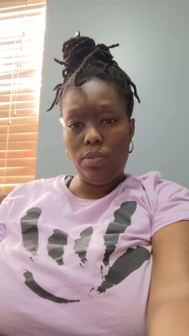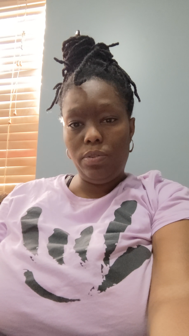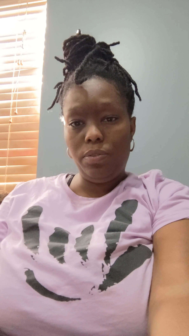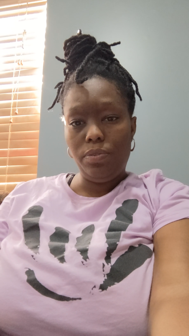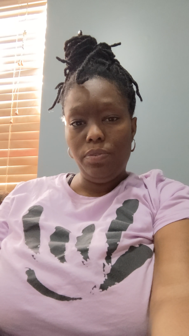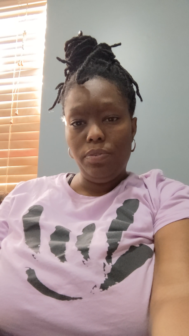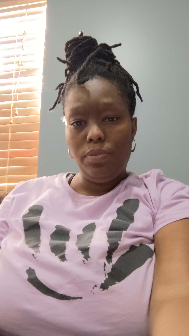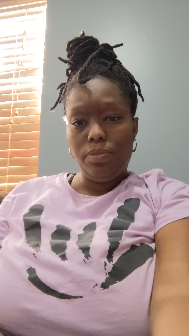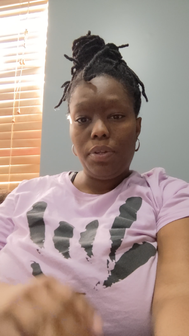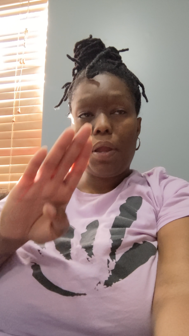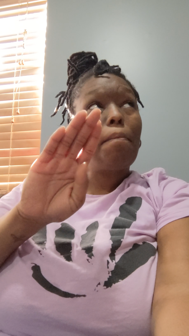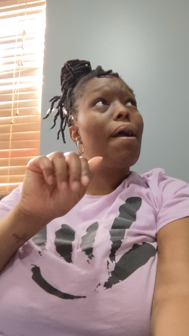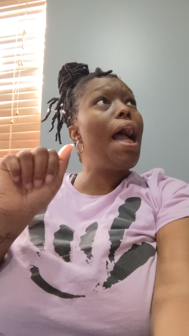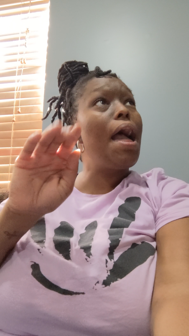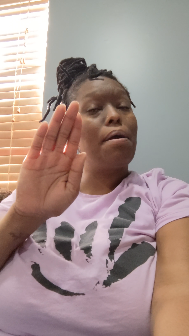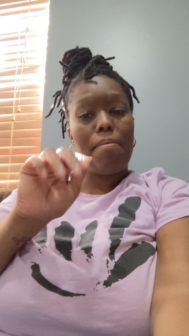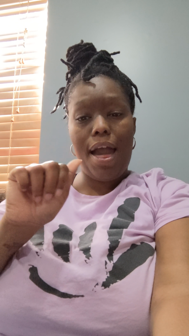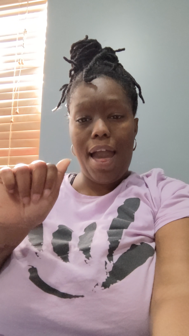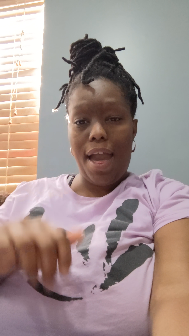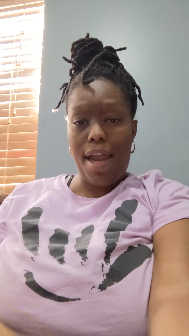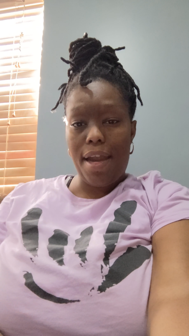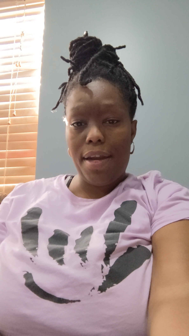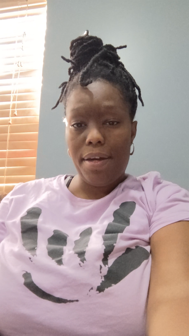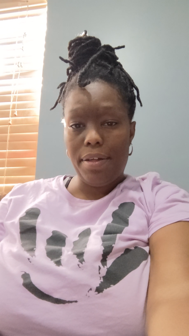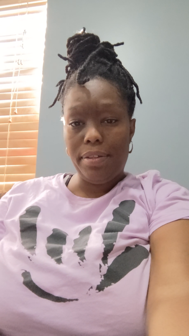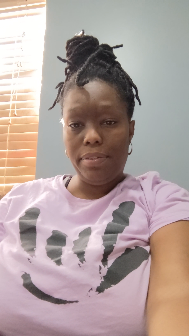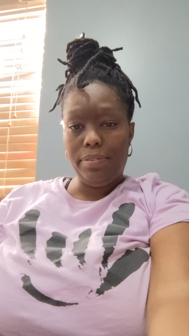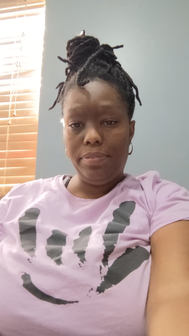baa baa